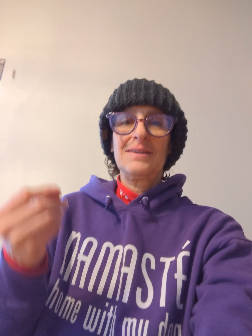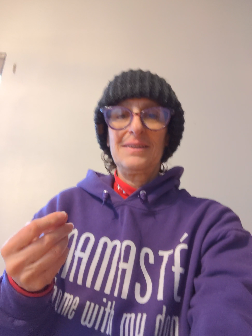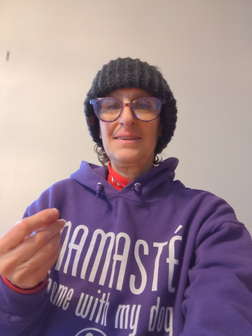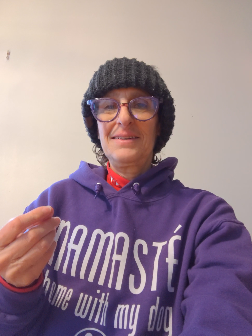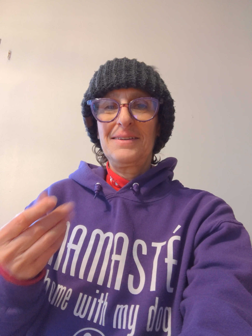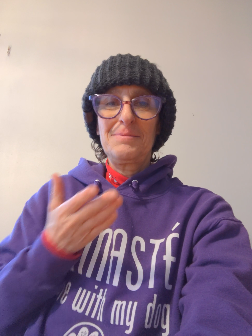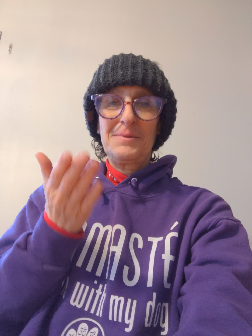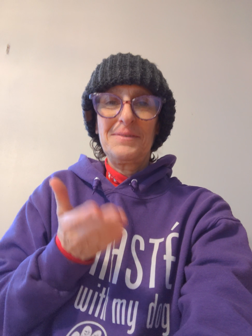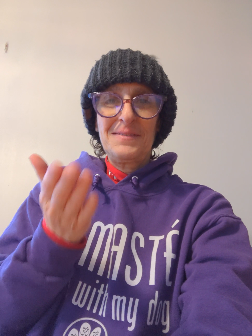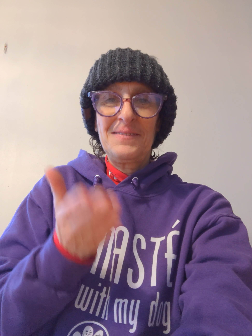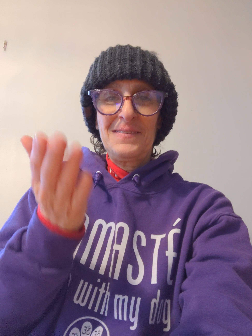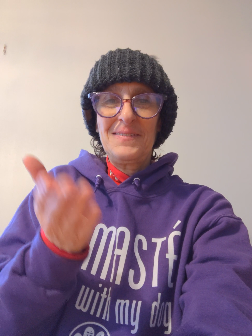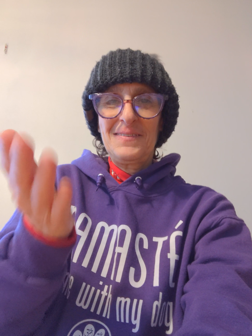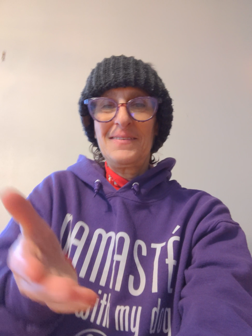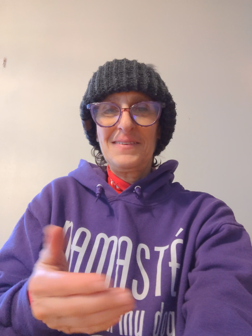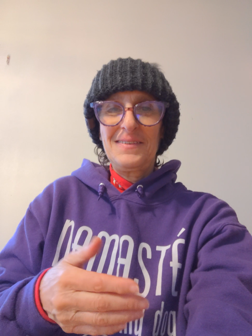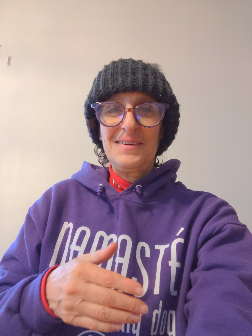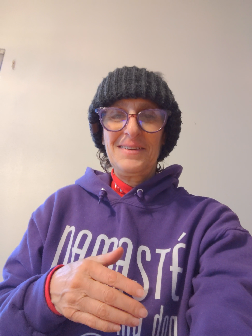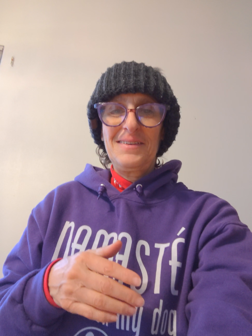boat